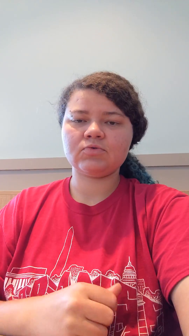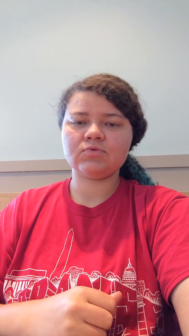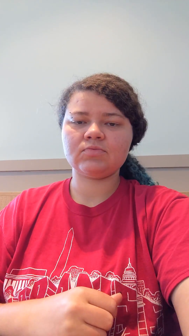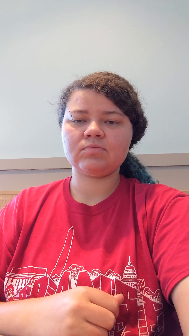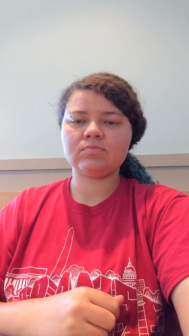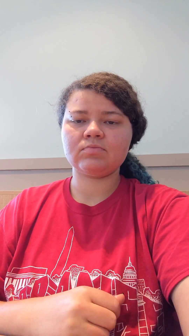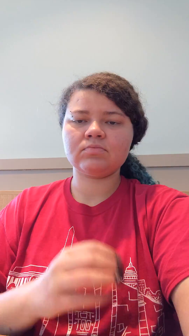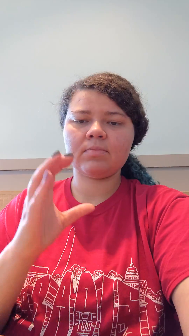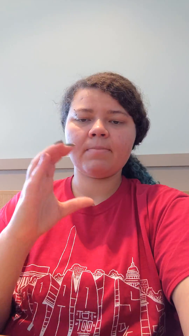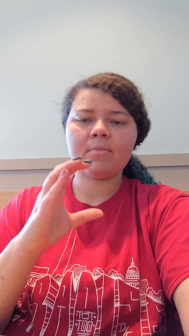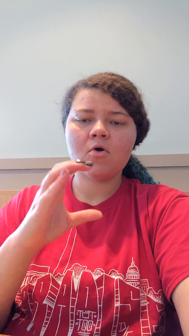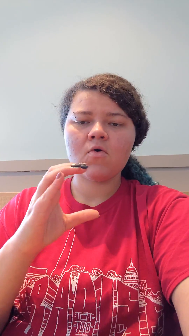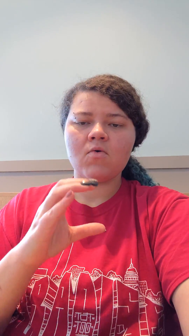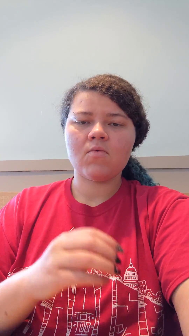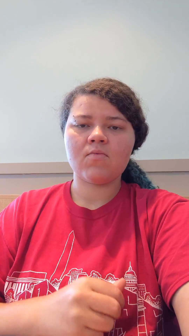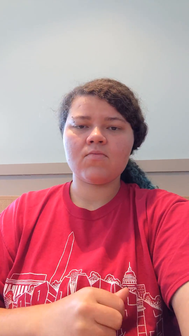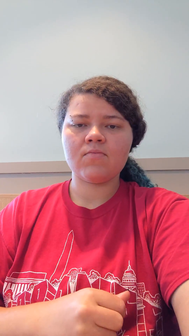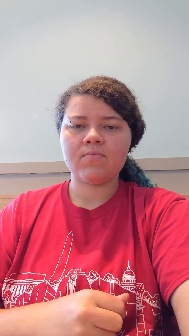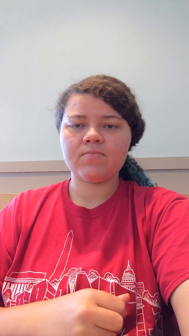ball